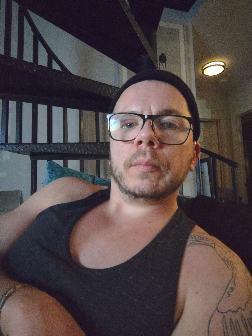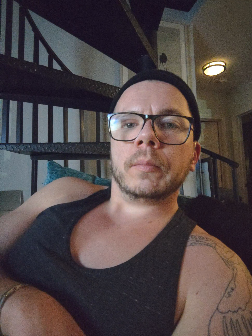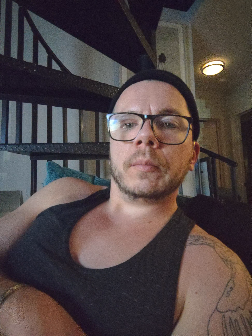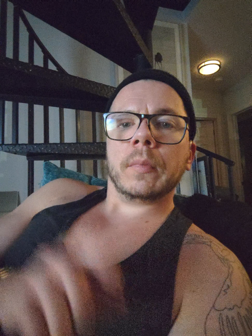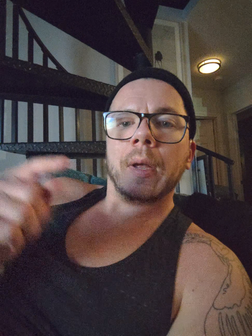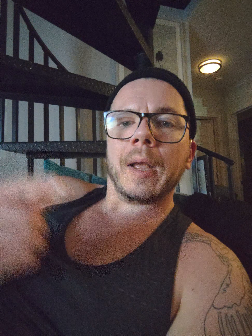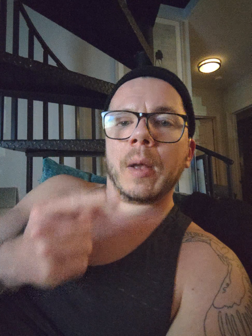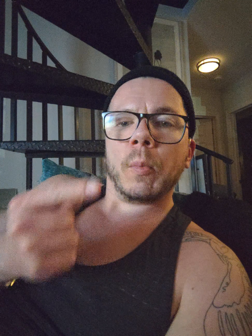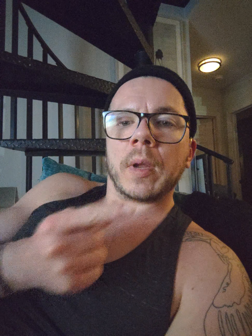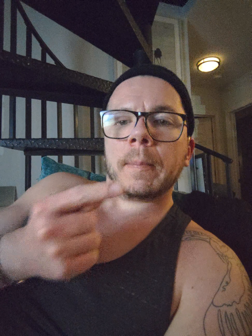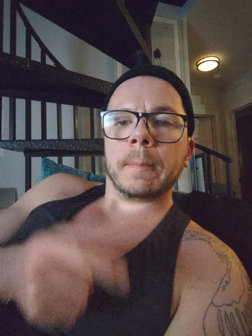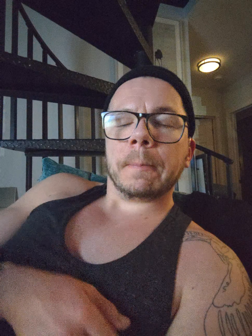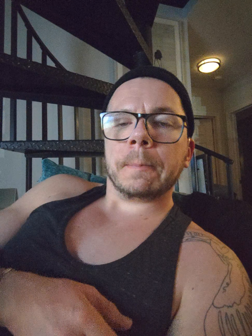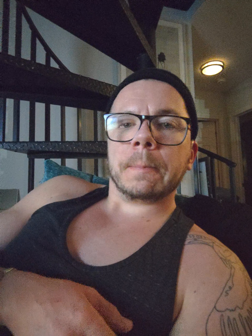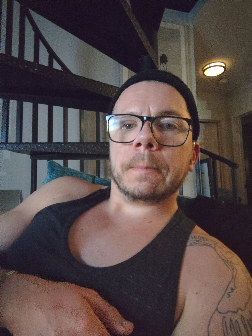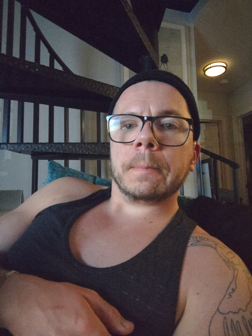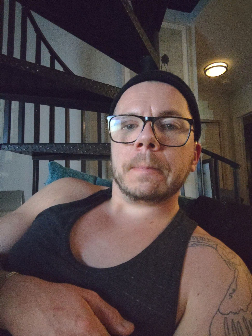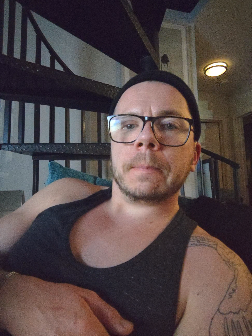owie